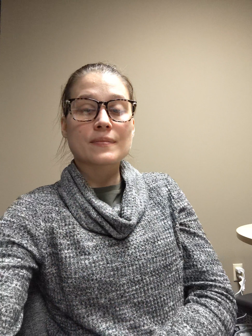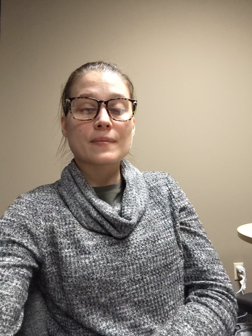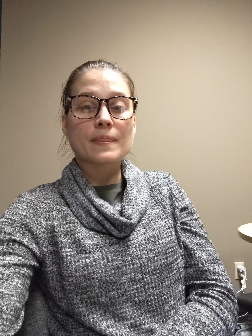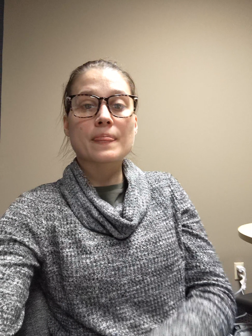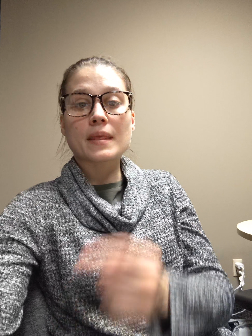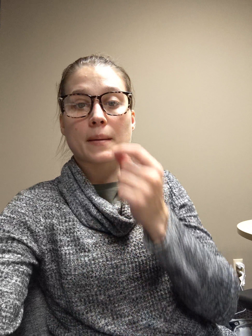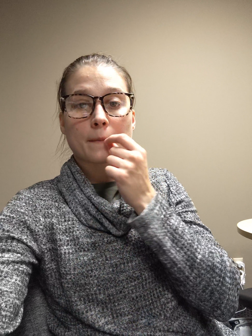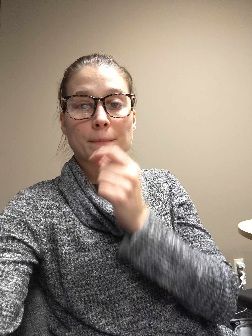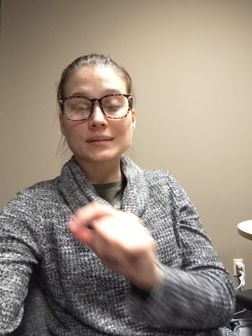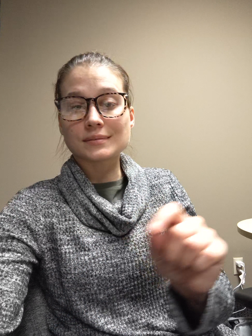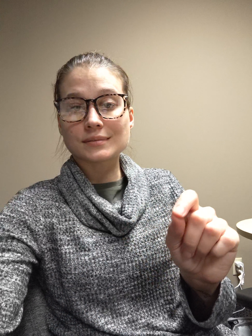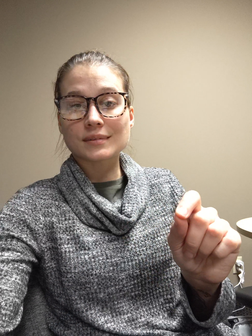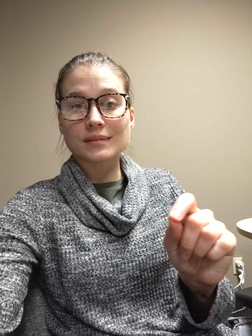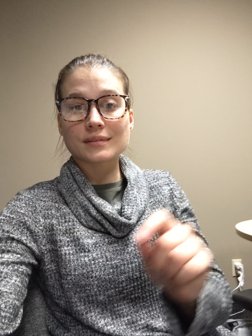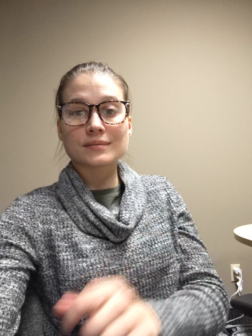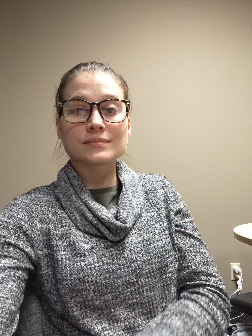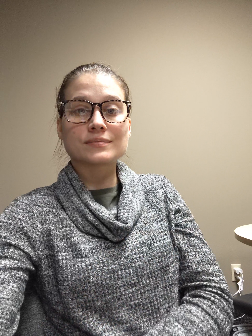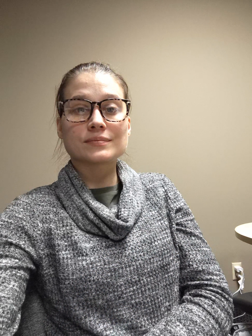pencil